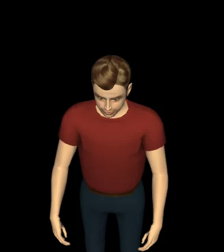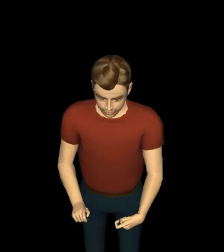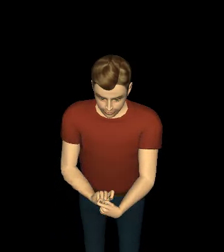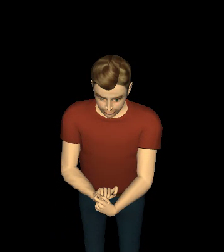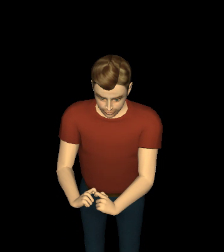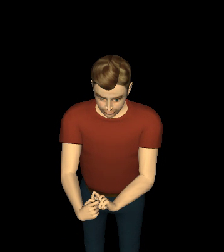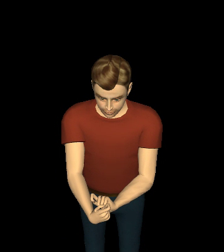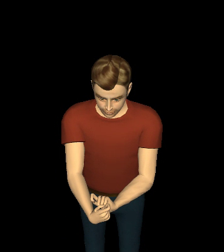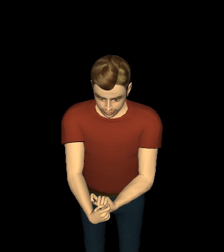يغير